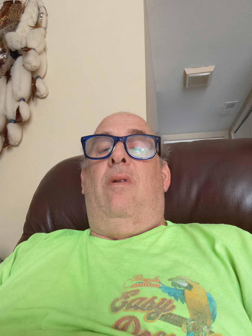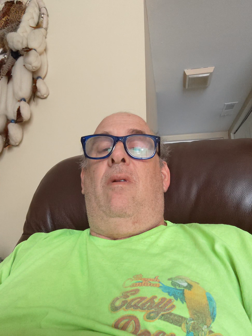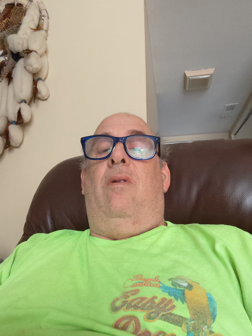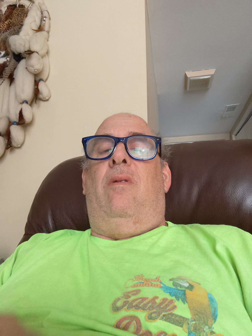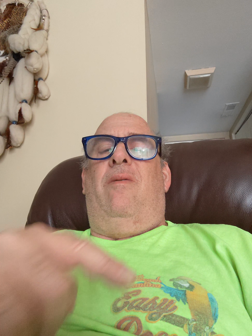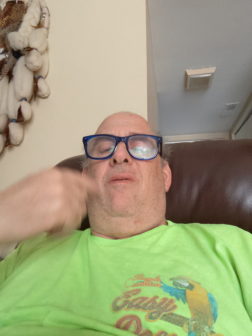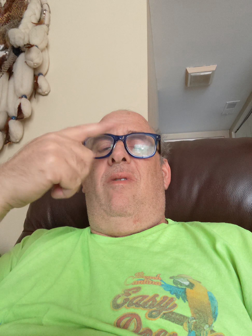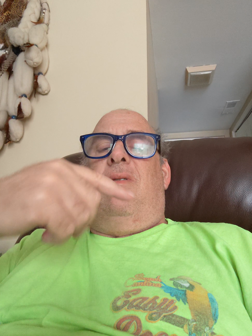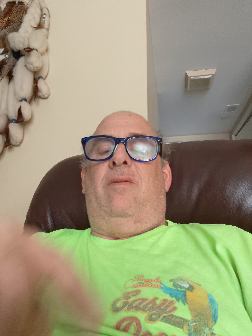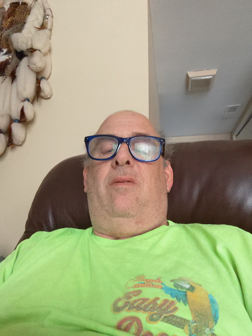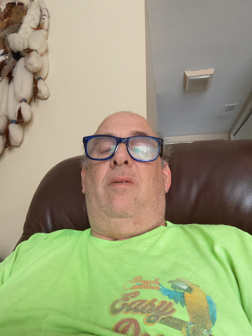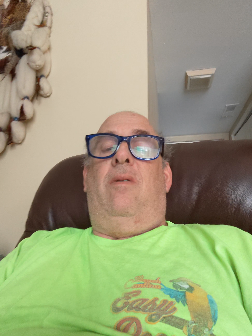face